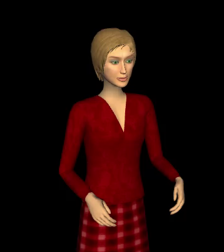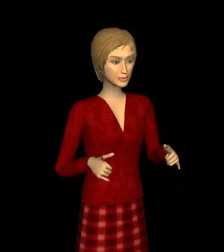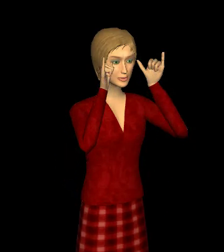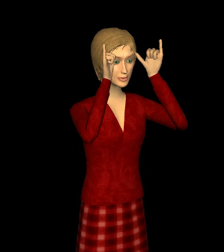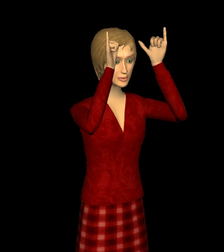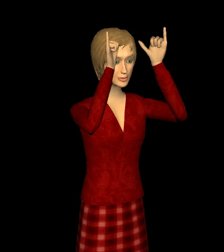لحم بقر